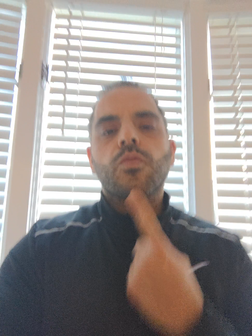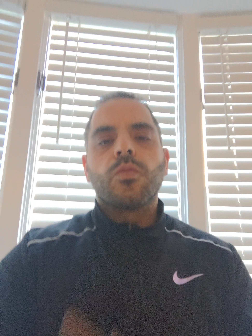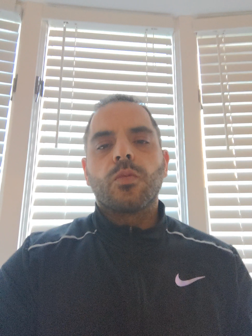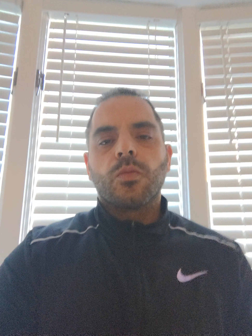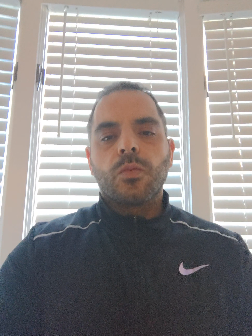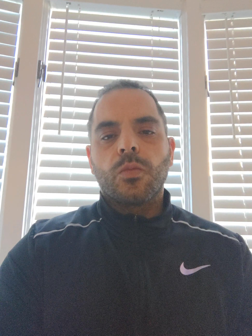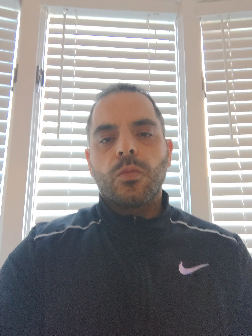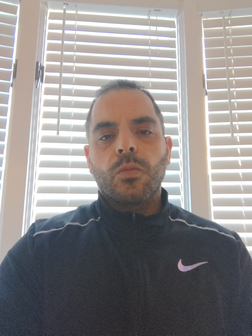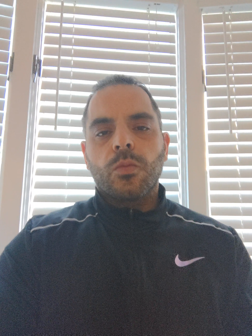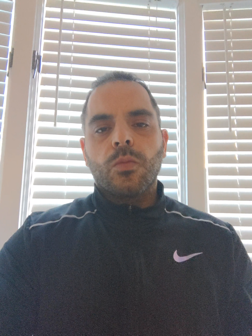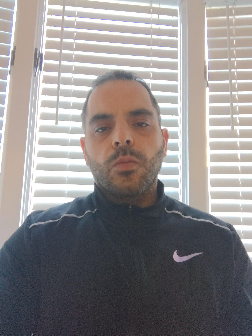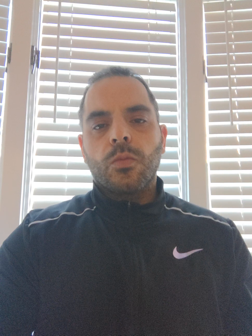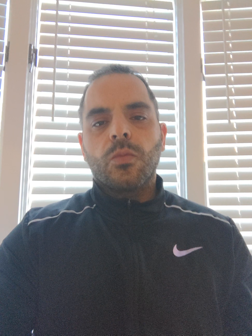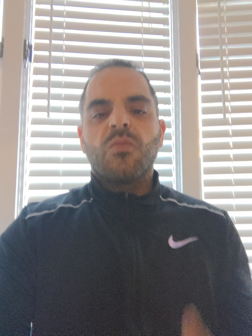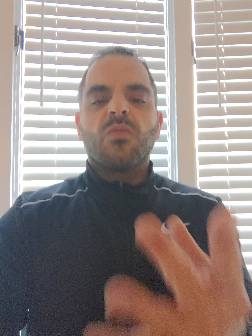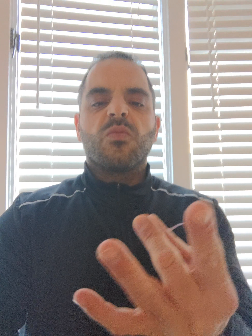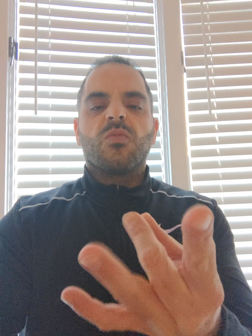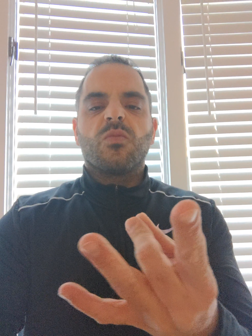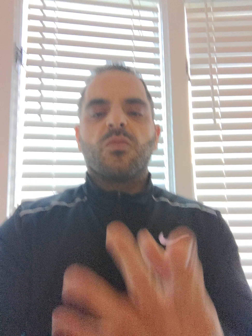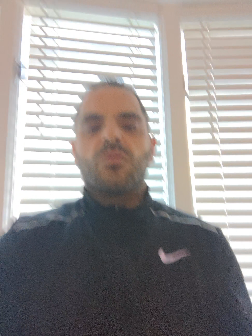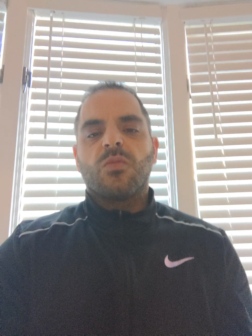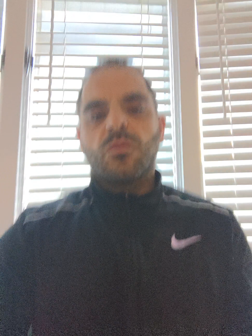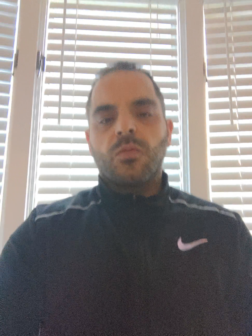sticky